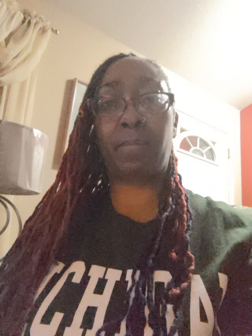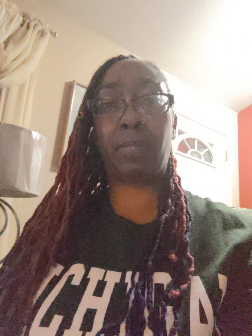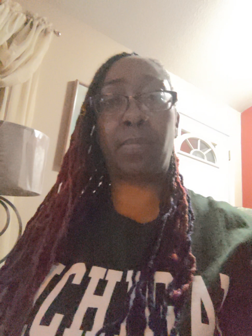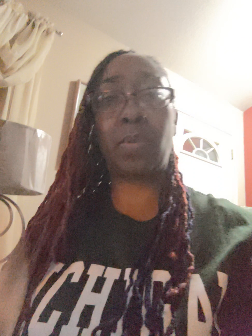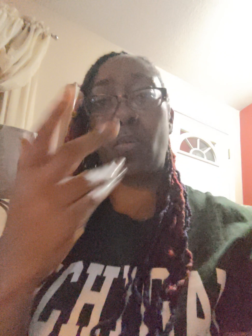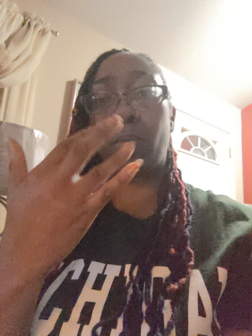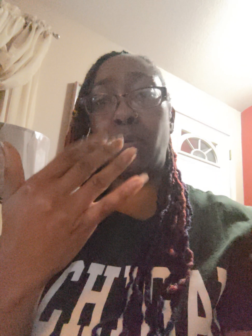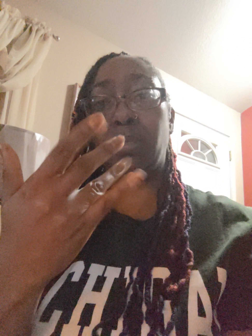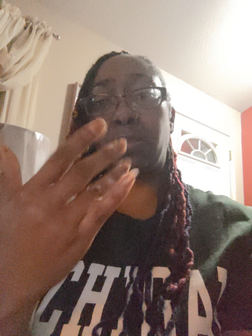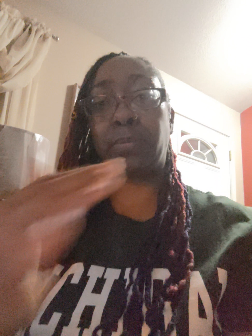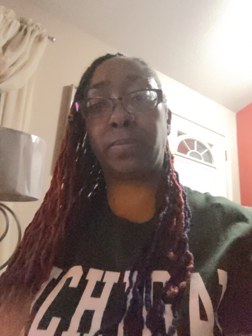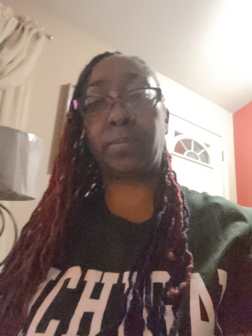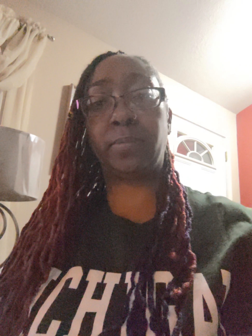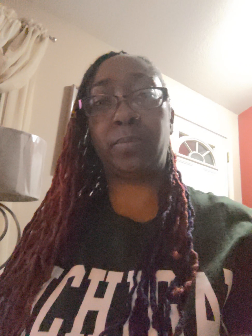wait